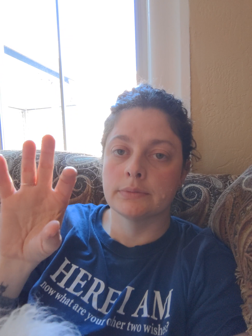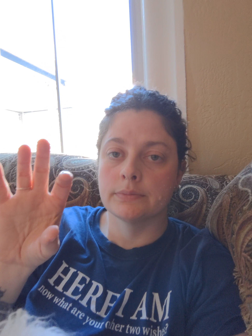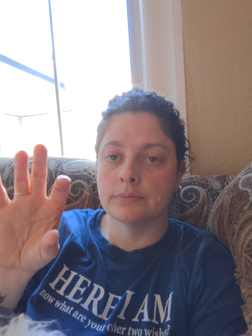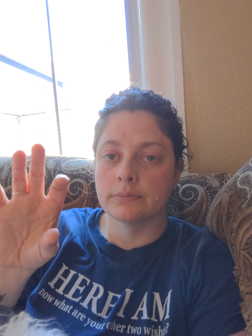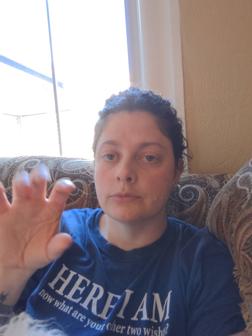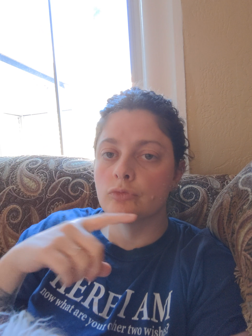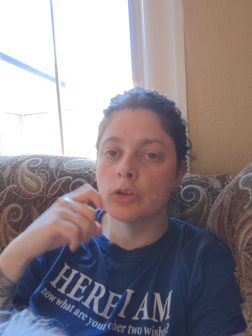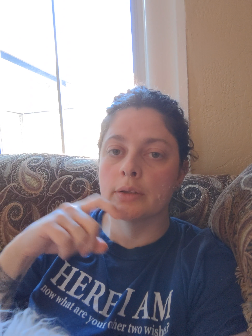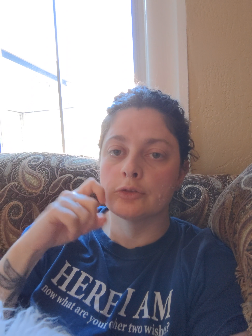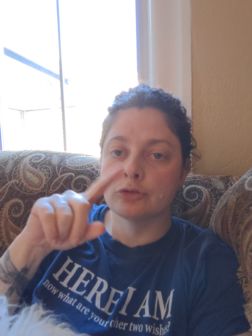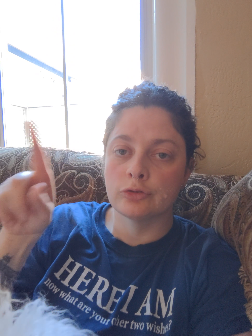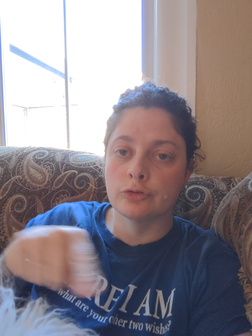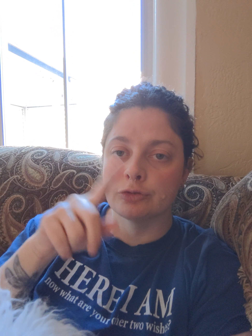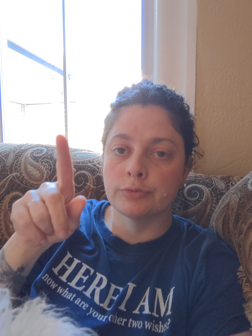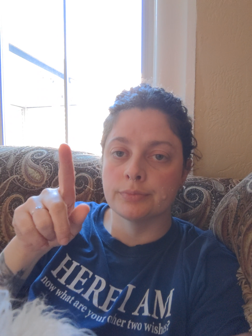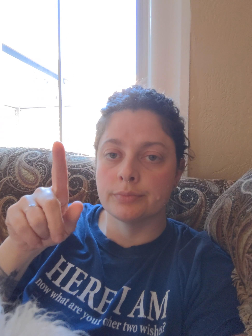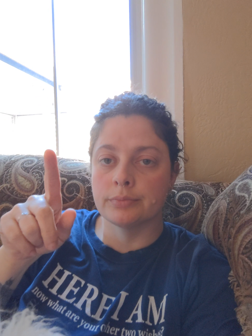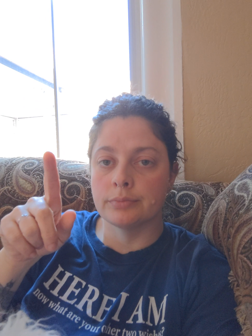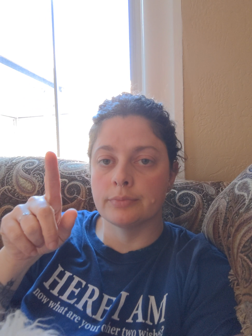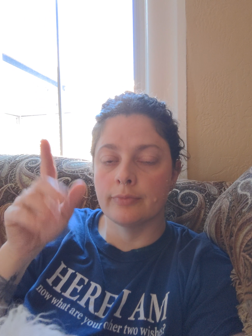dryer